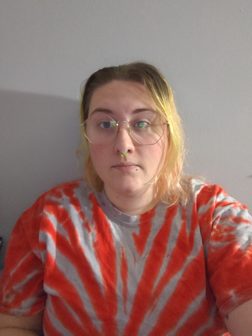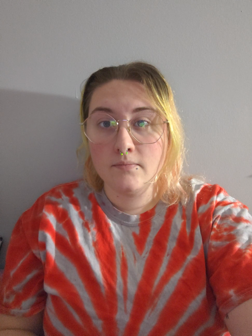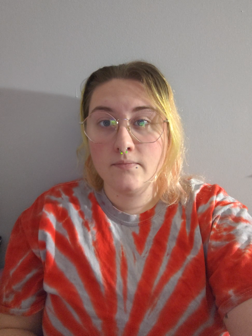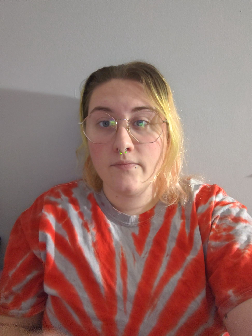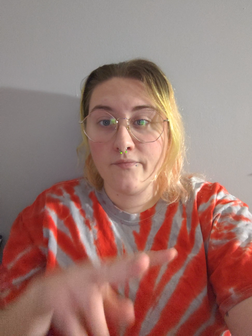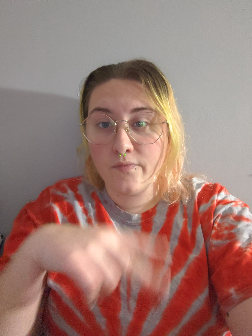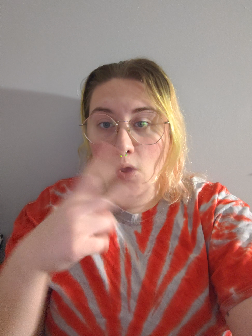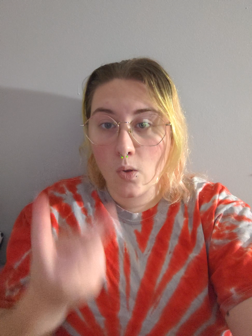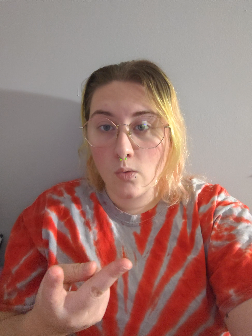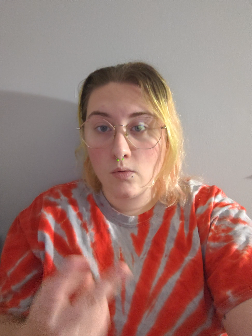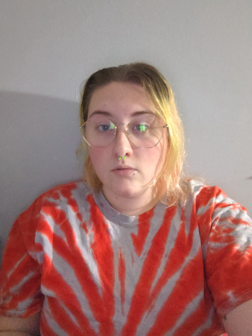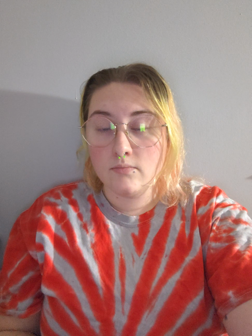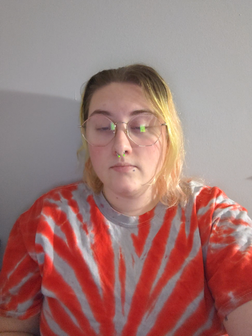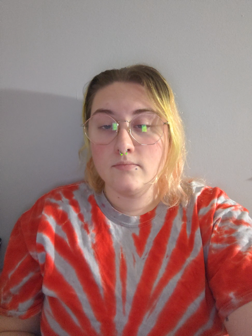fall